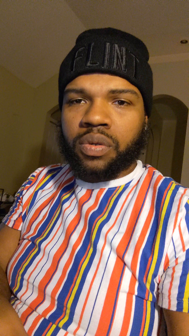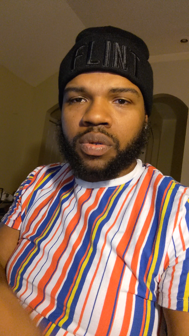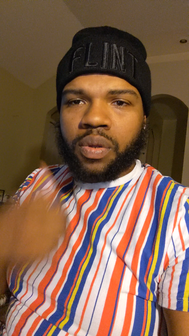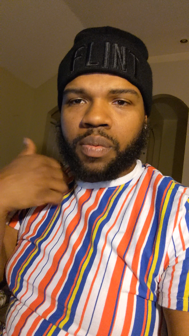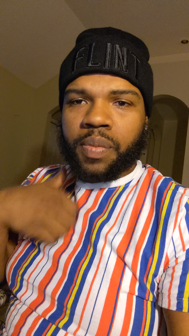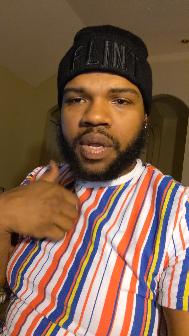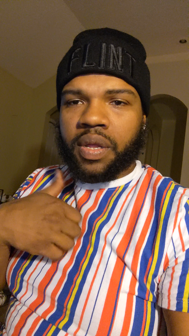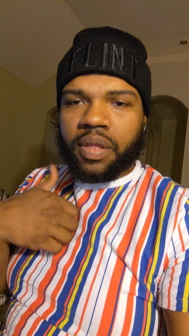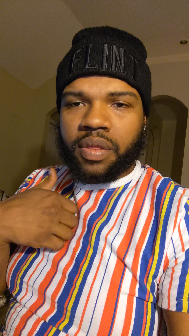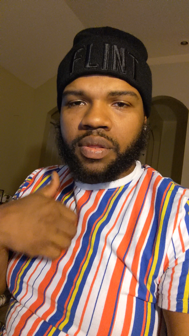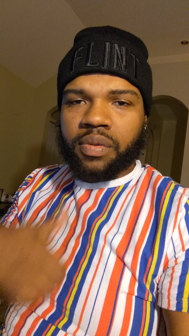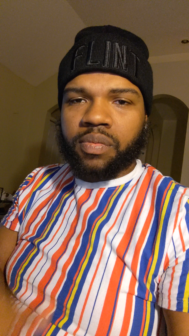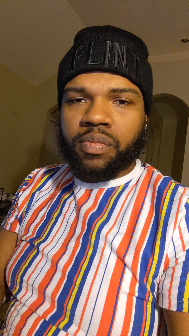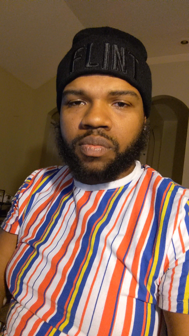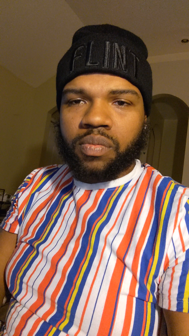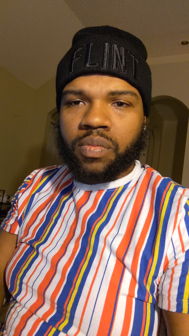bathtub